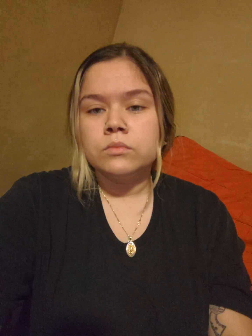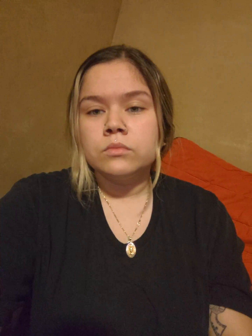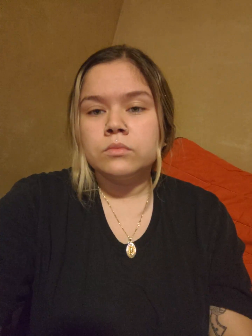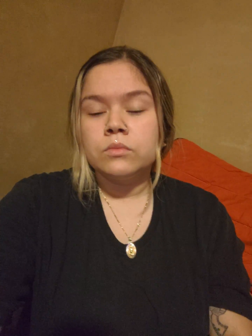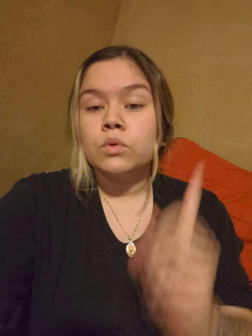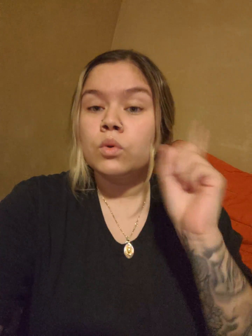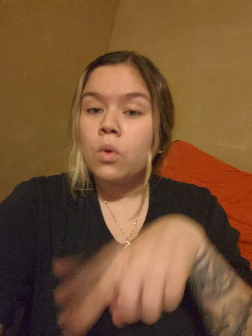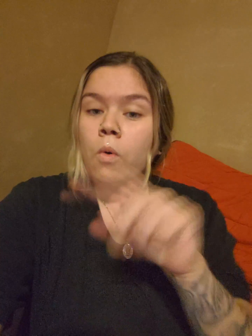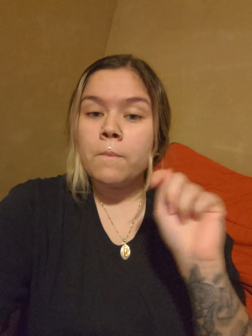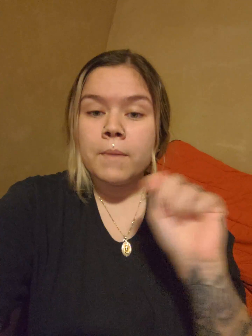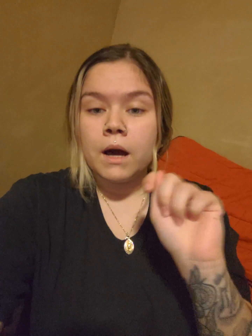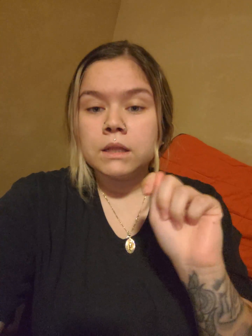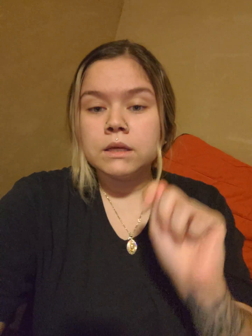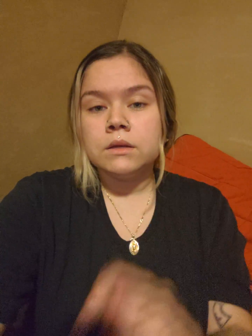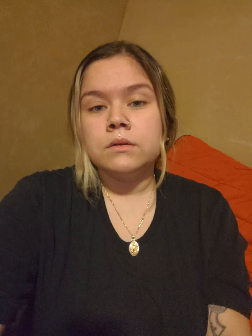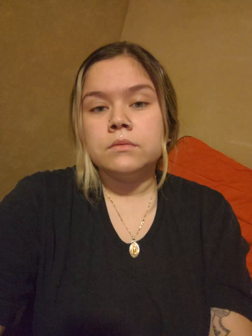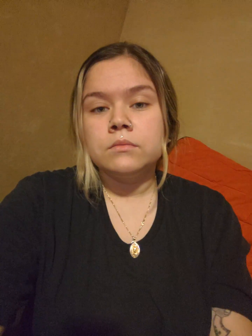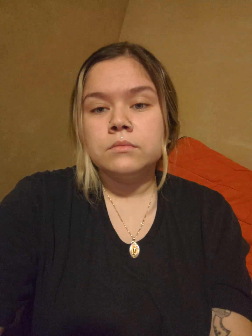go potty